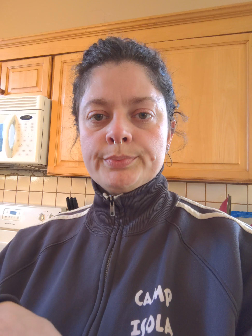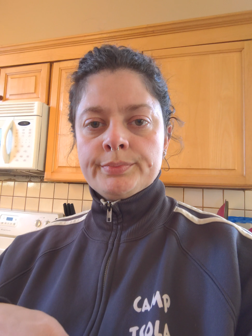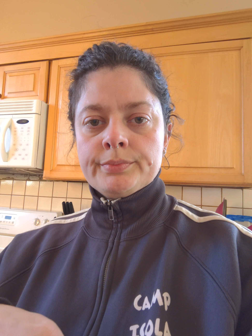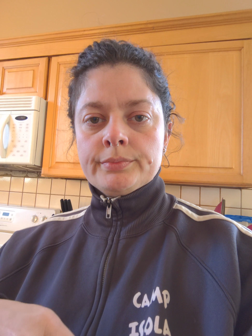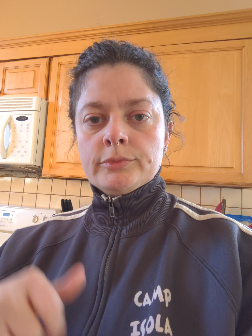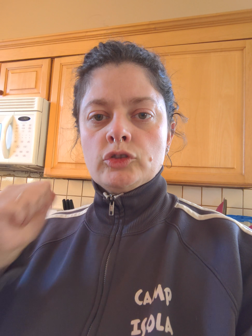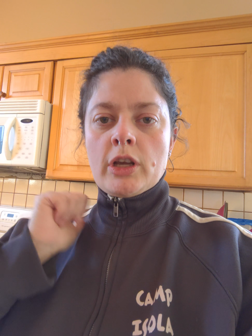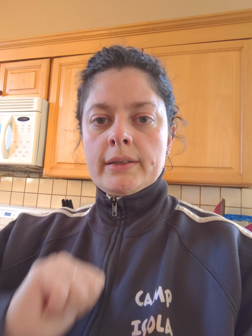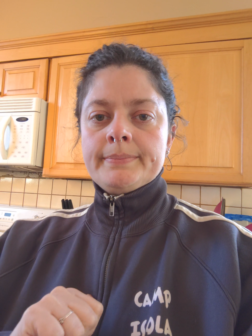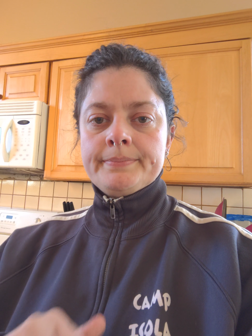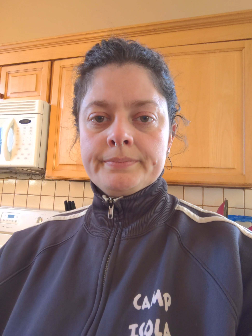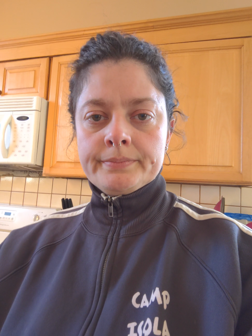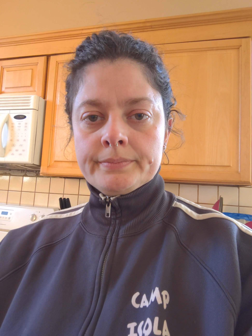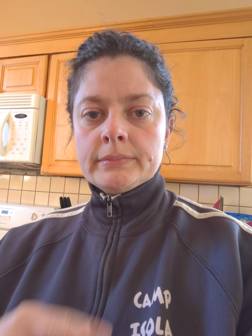jacket